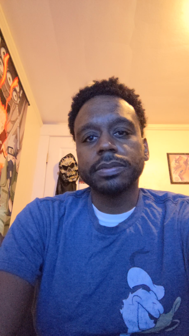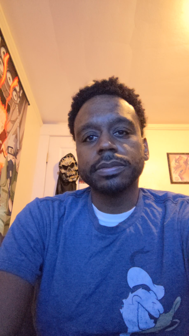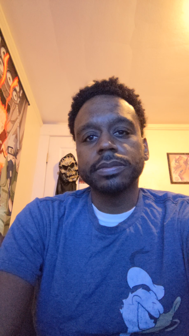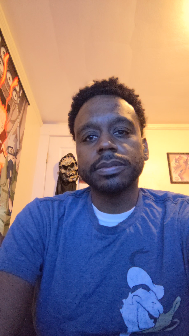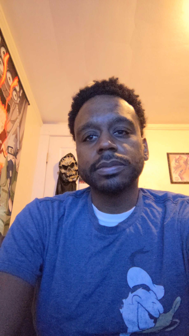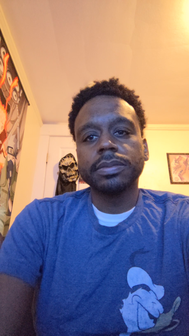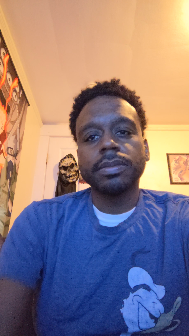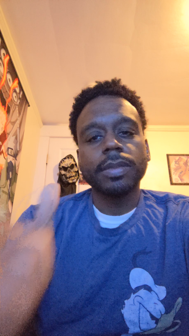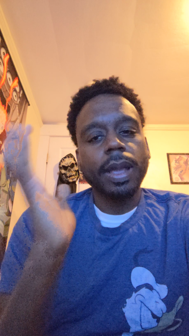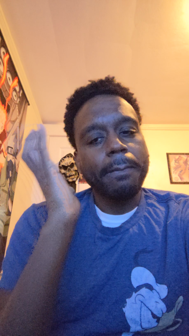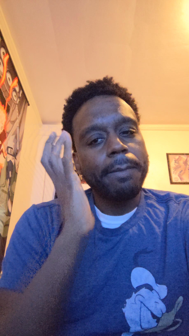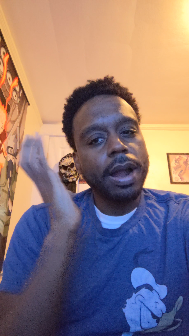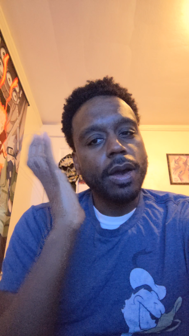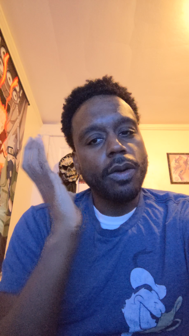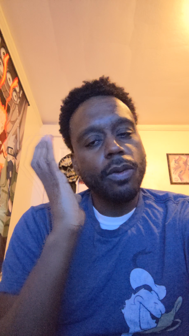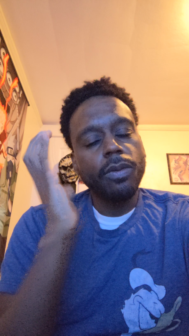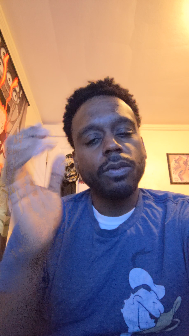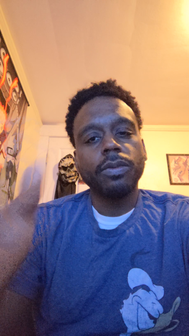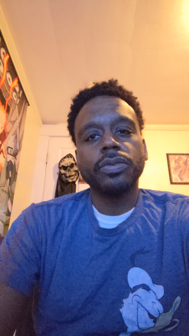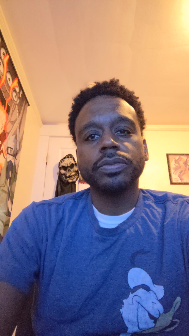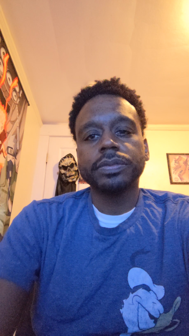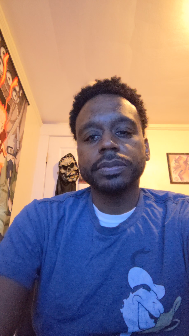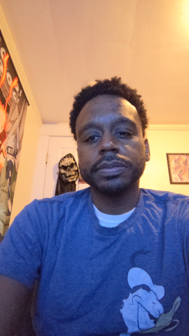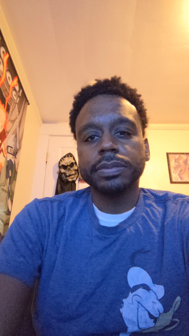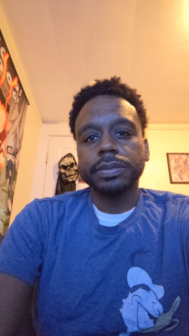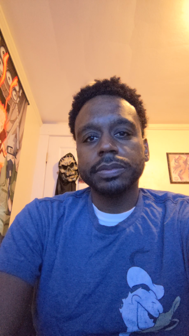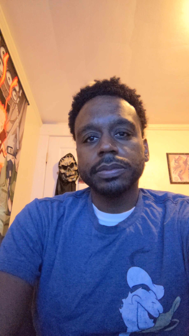pillow